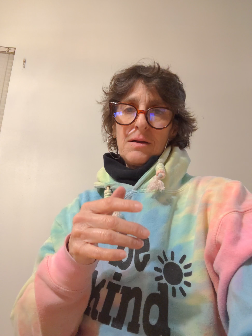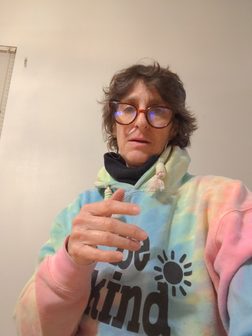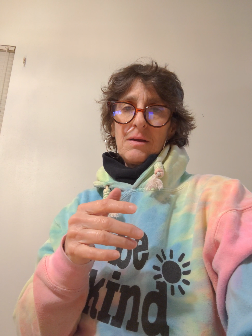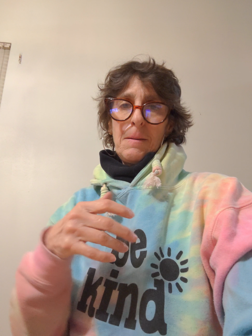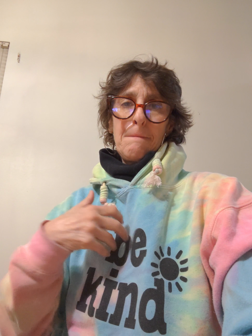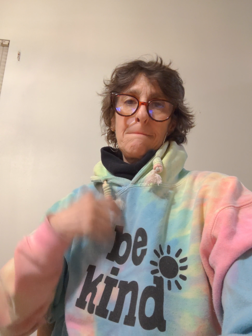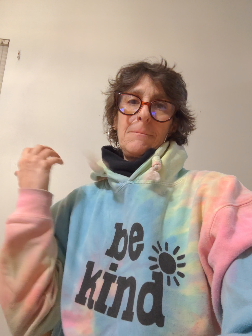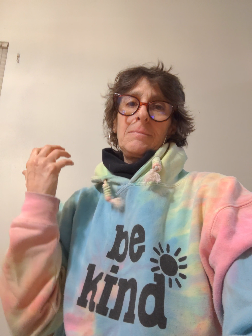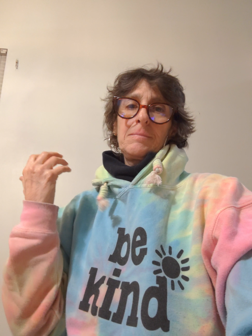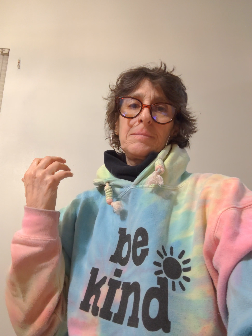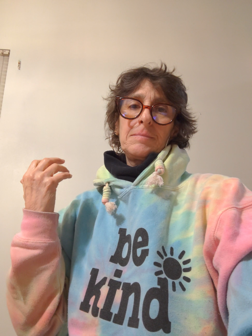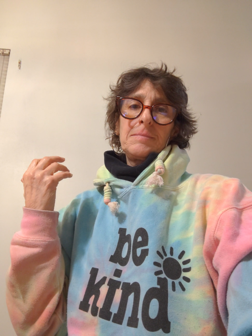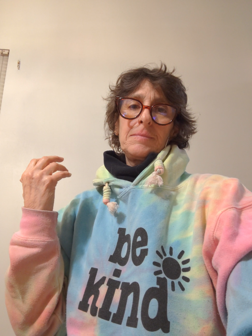mad